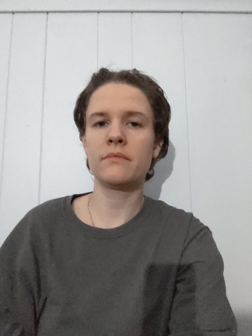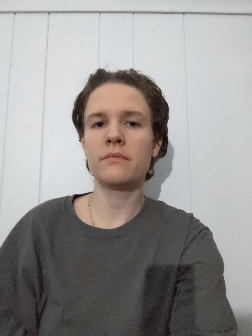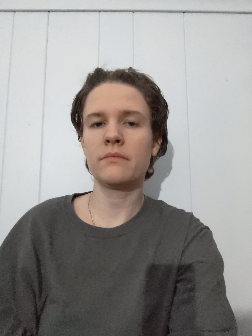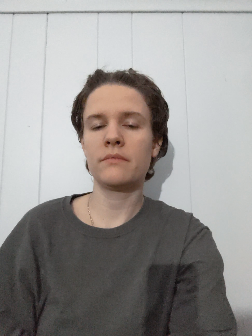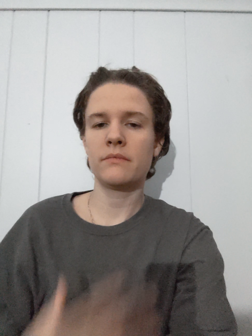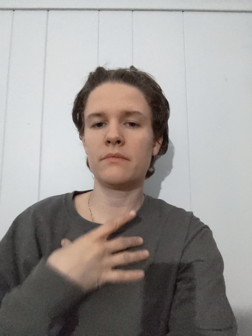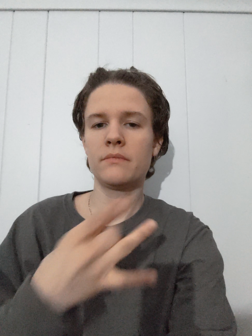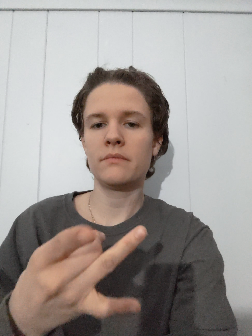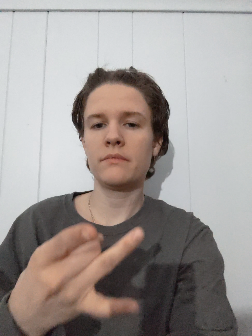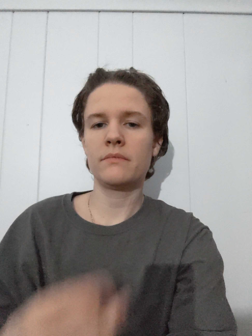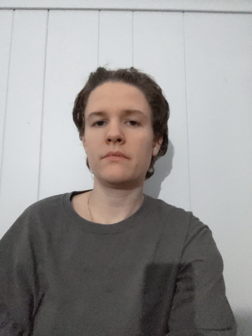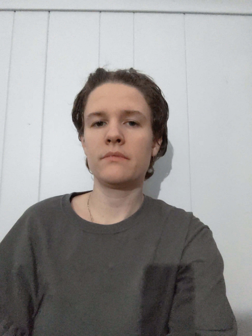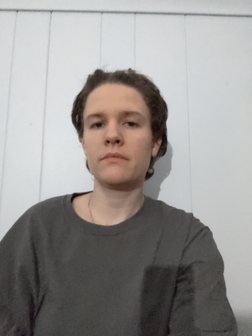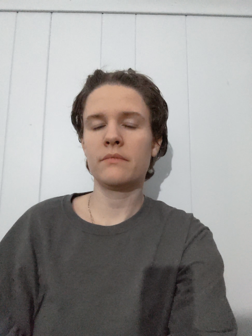like